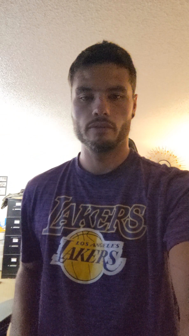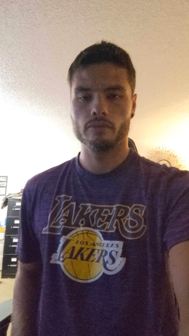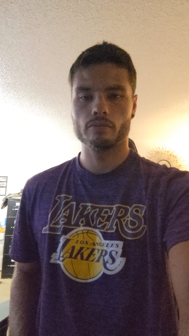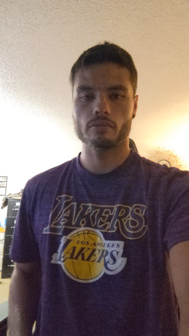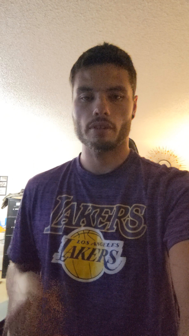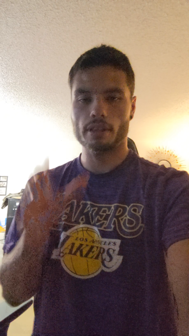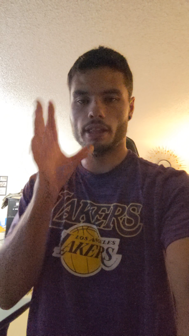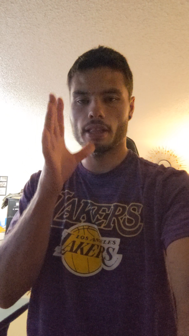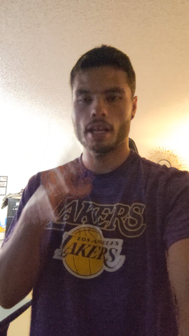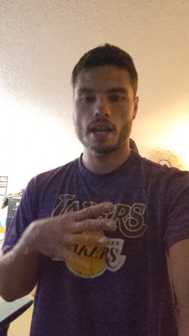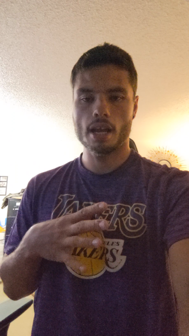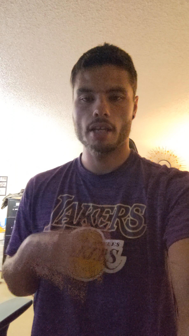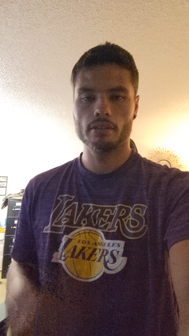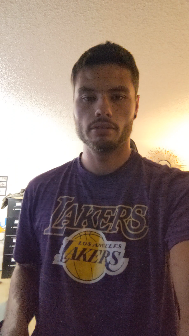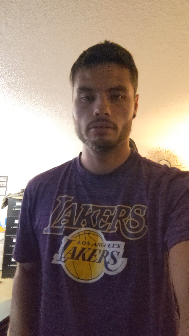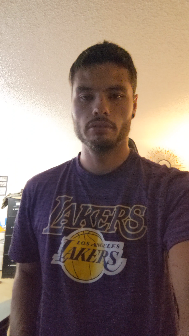lady